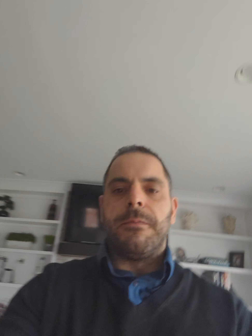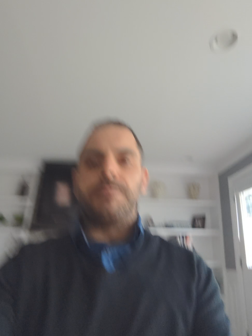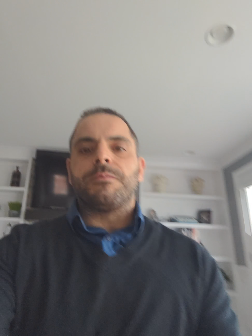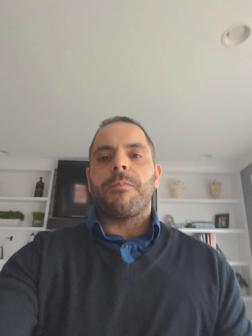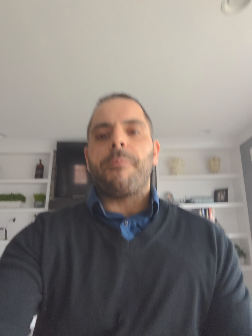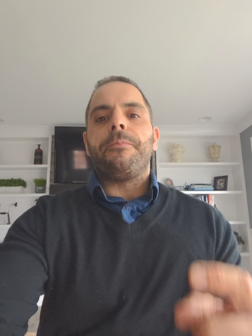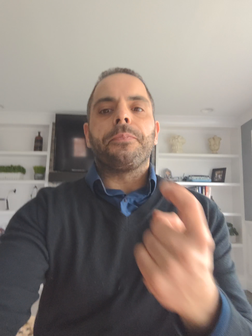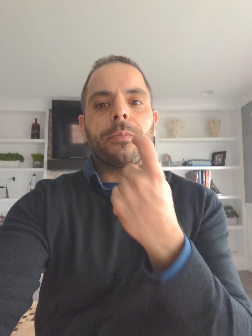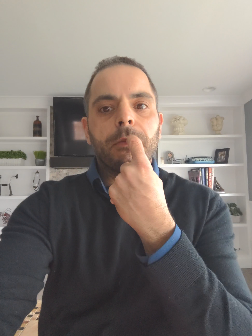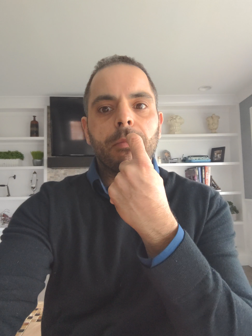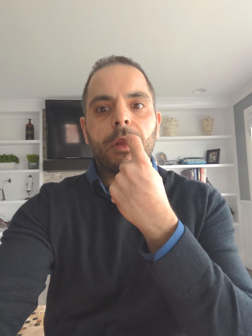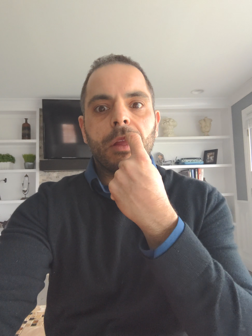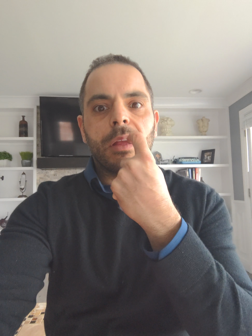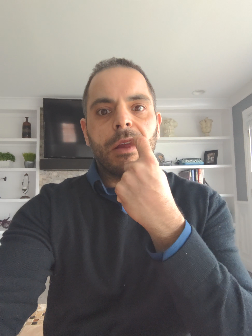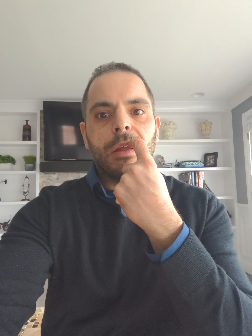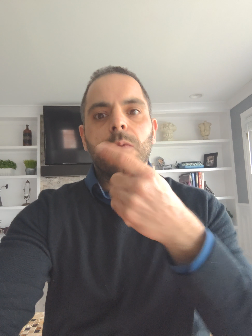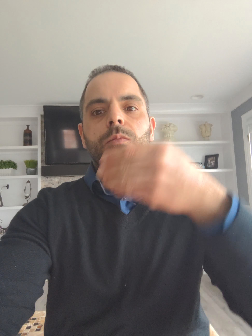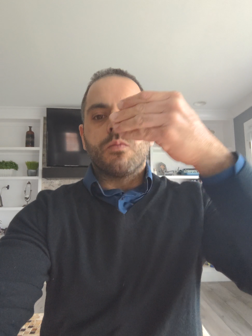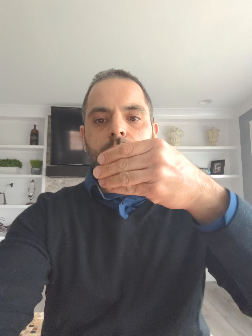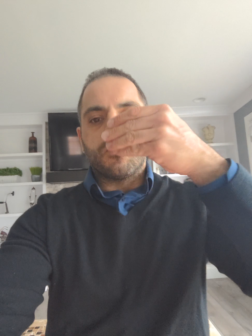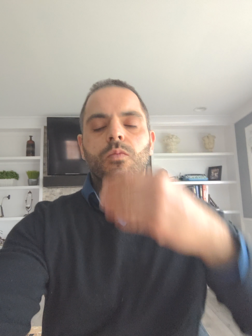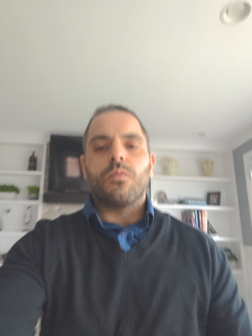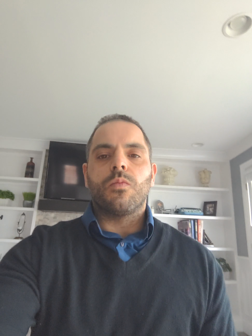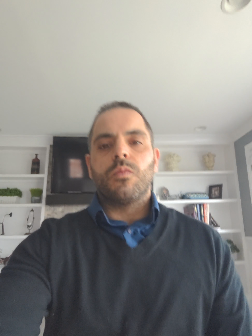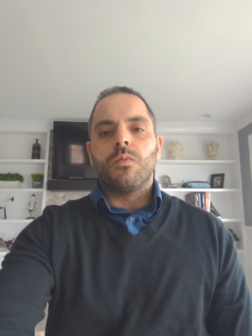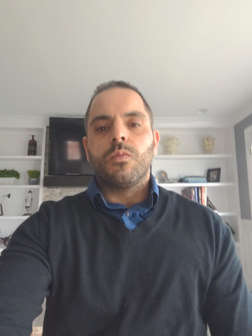window